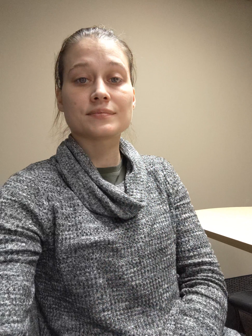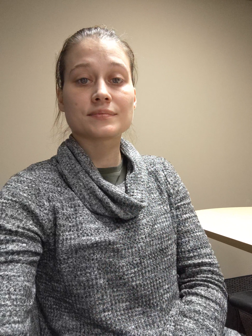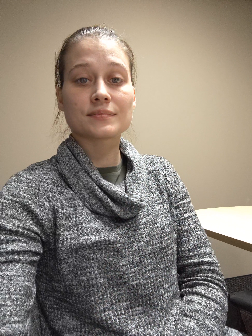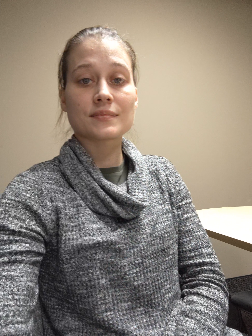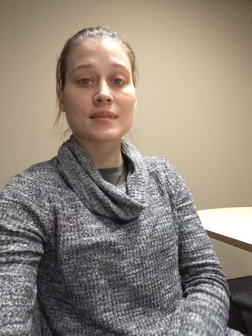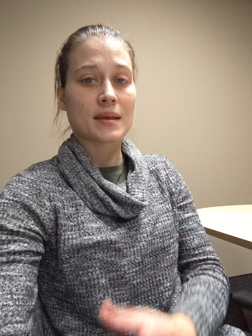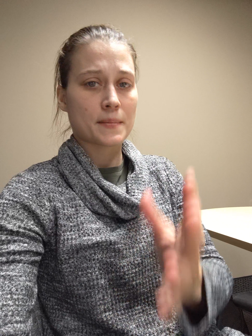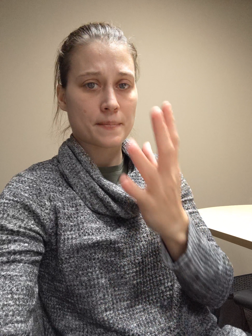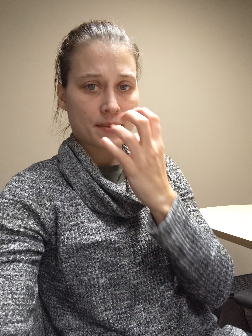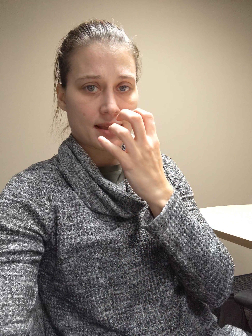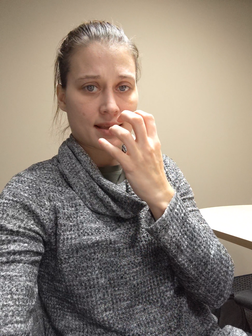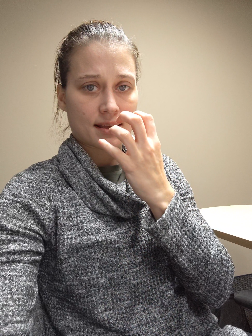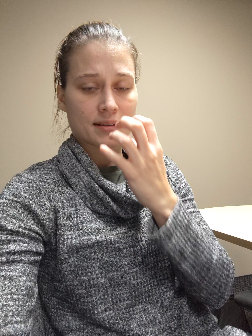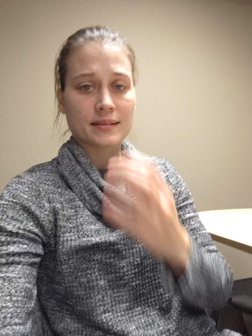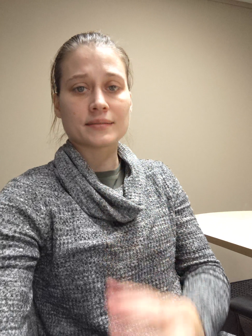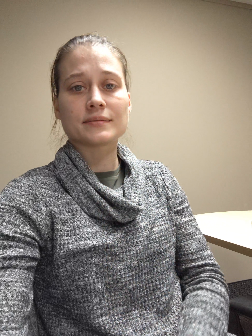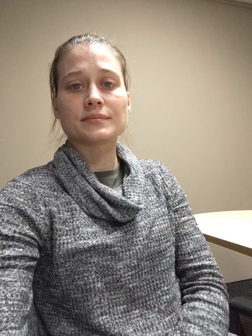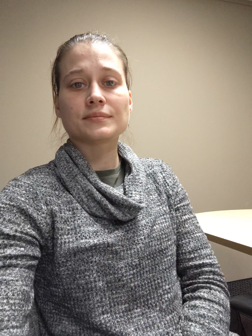mad